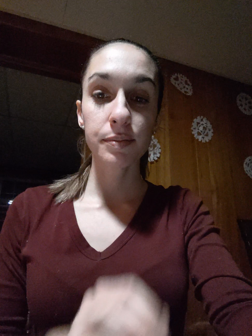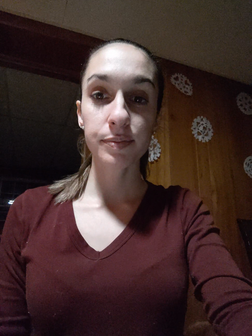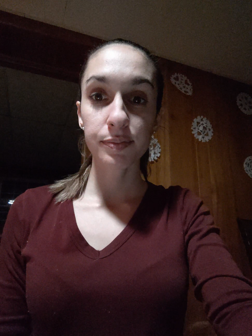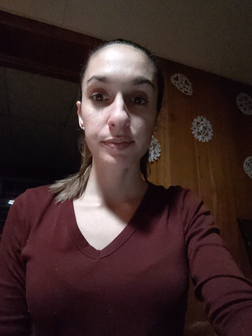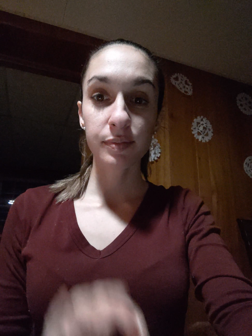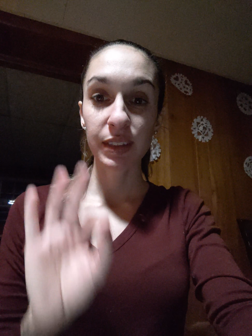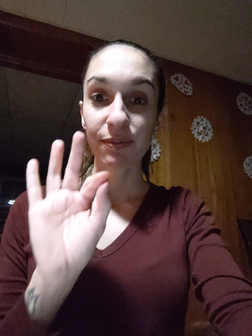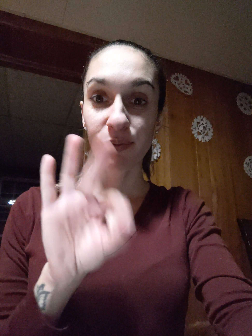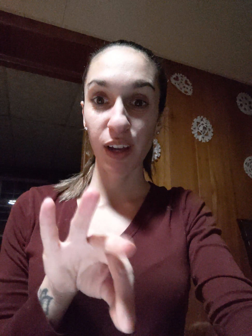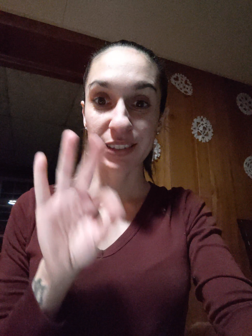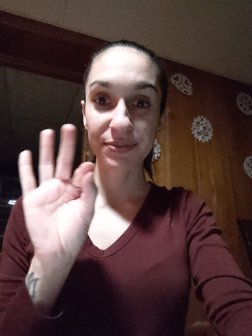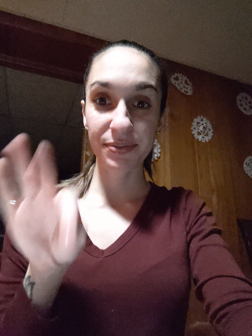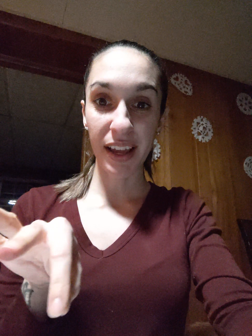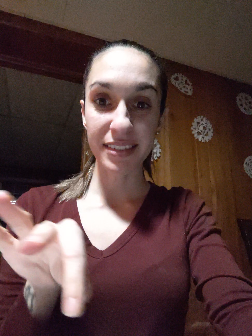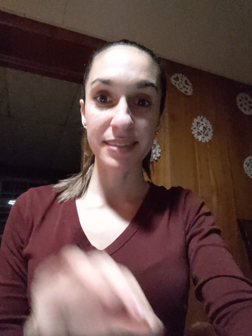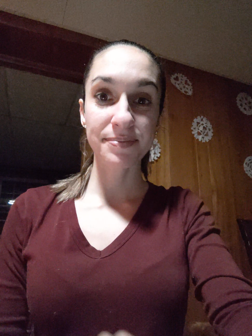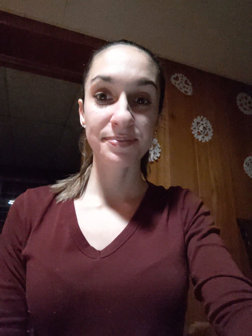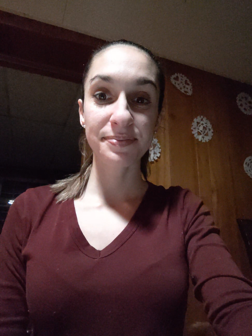french fries